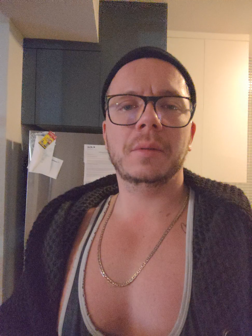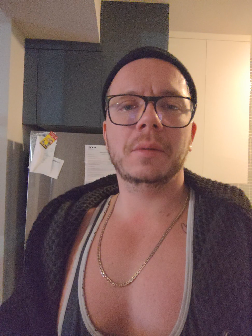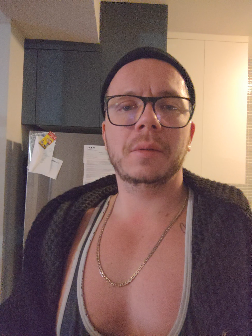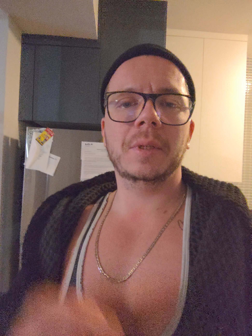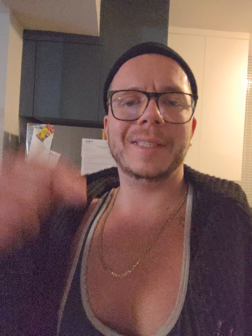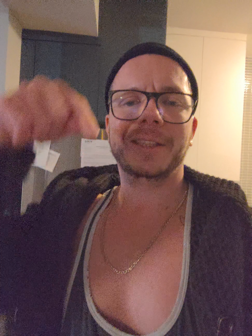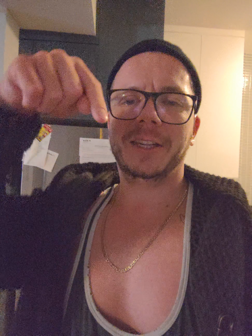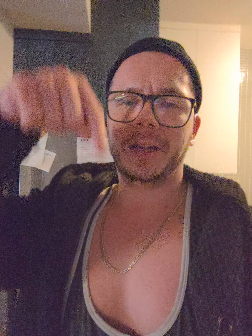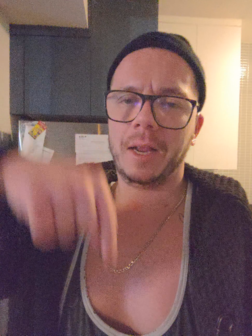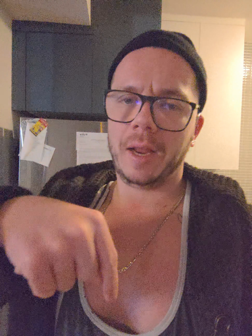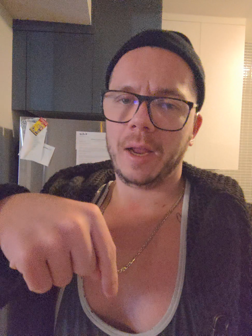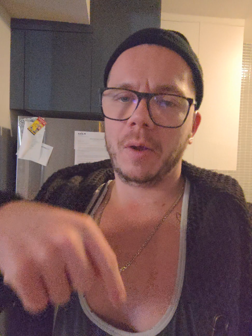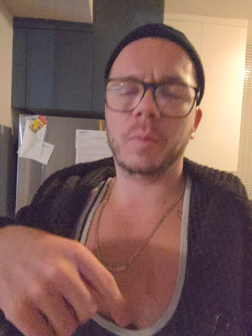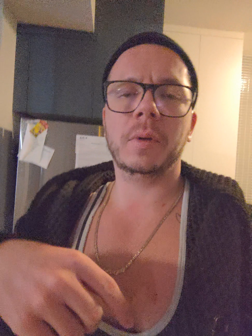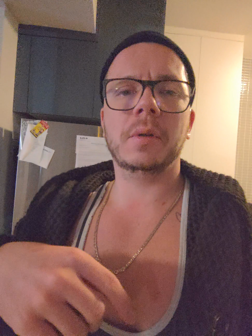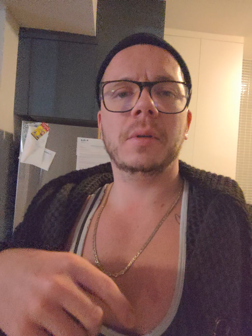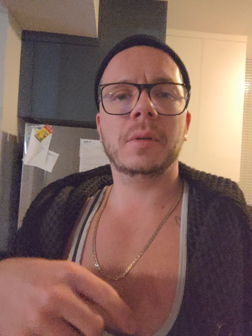down